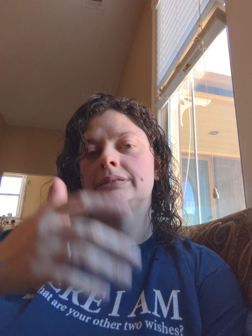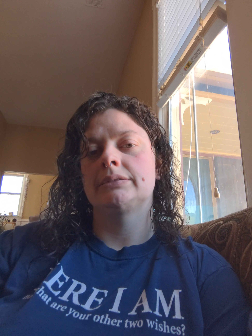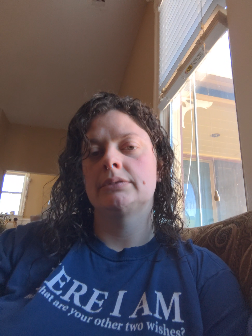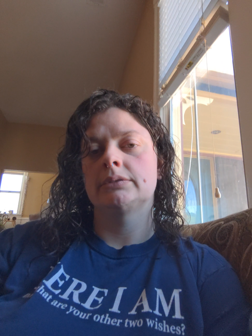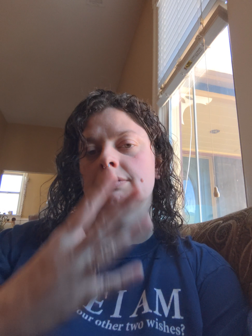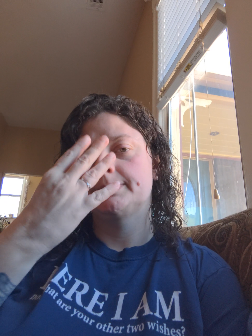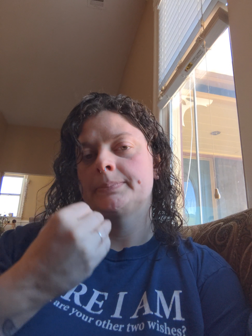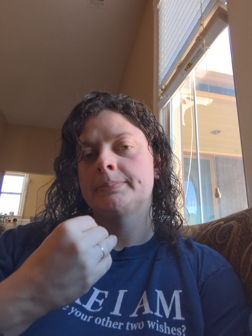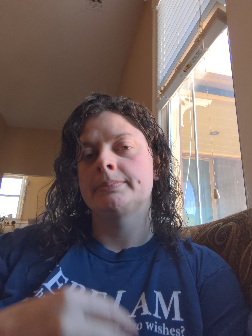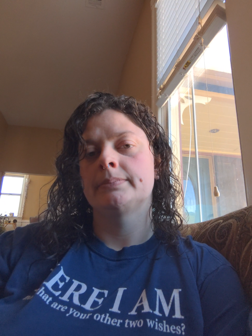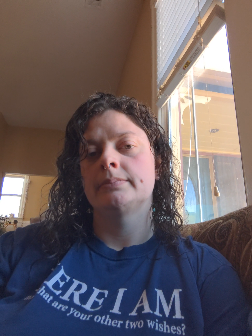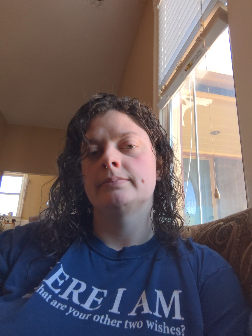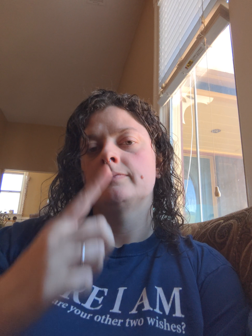sleep